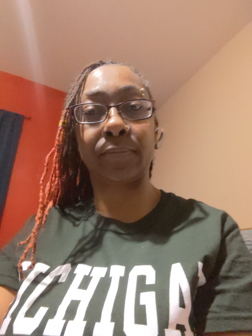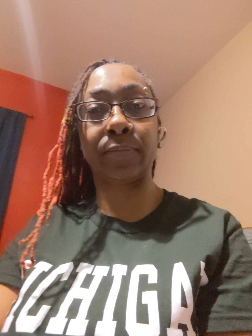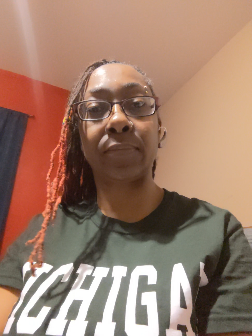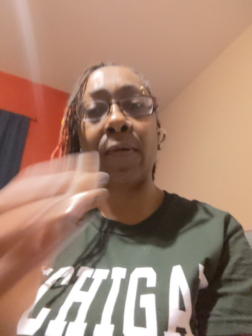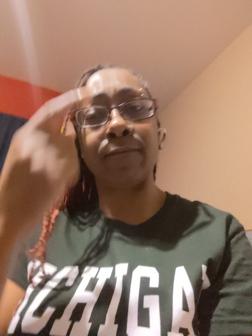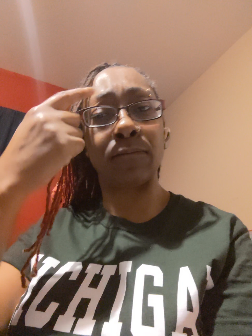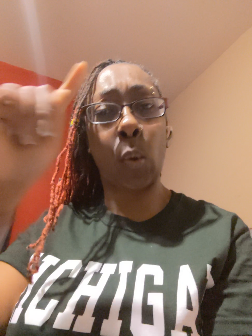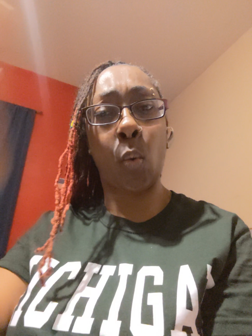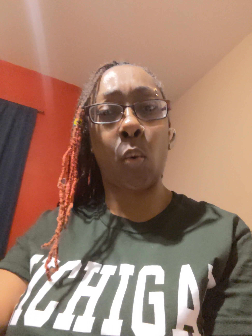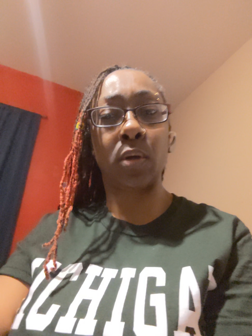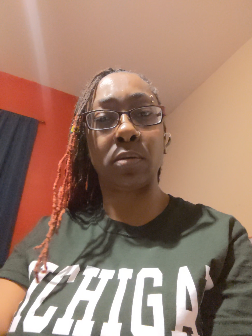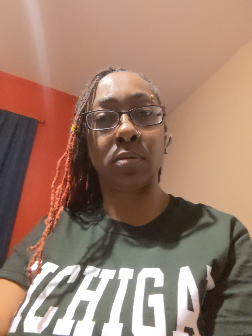for